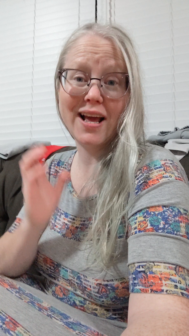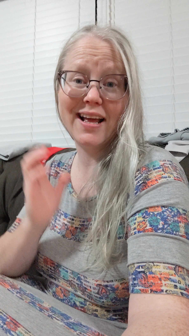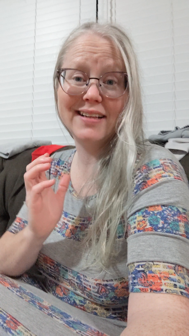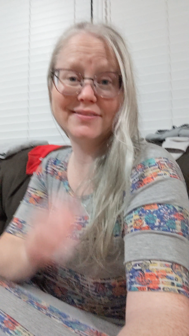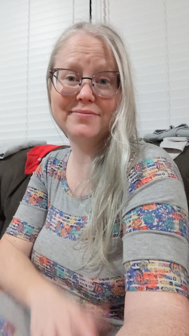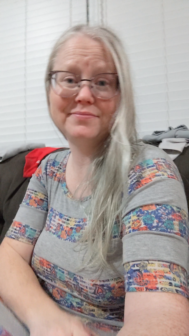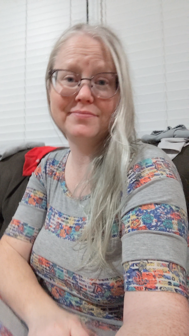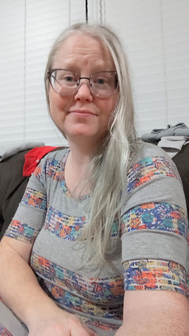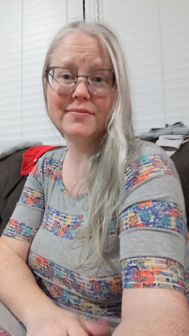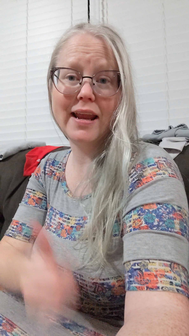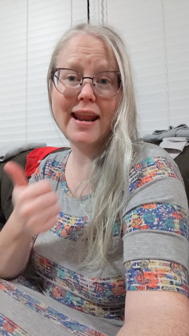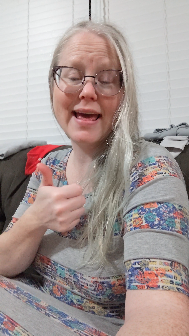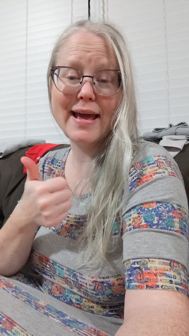game